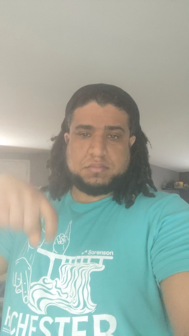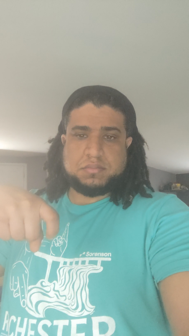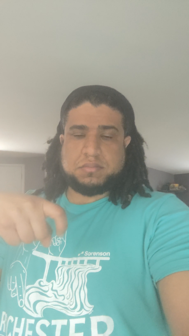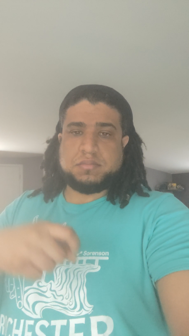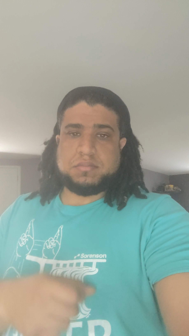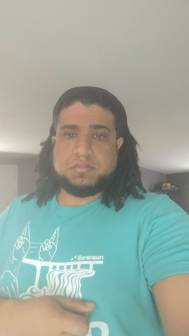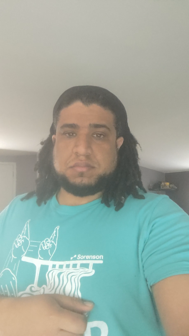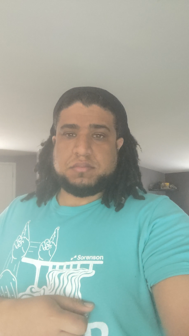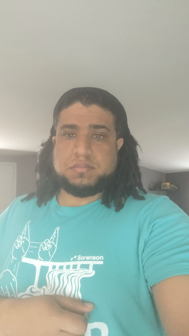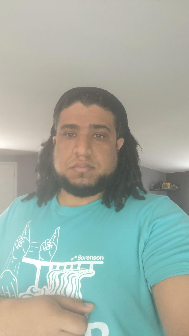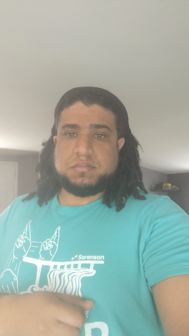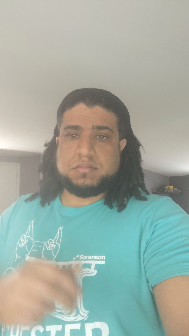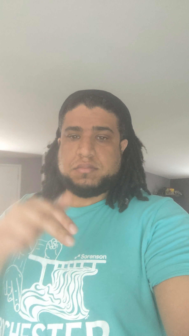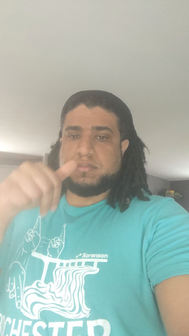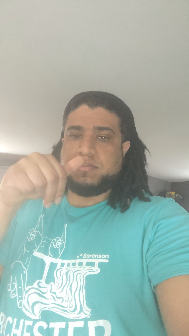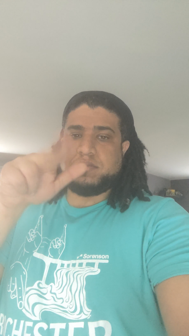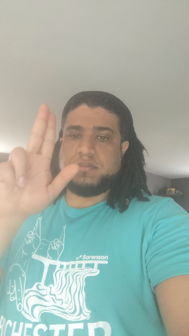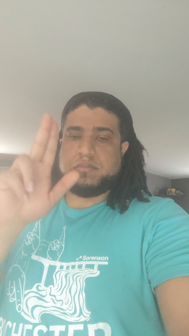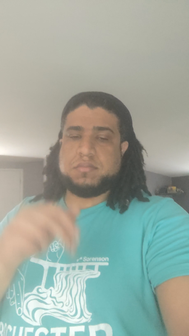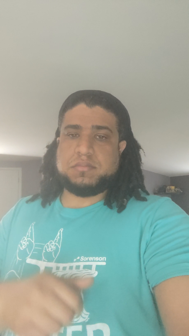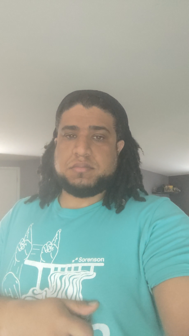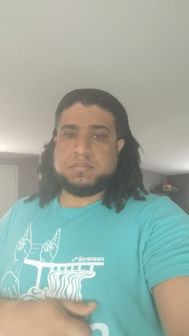lick